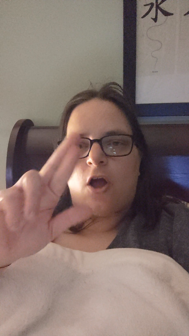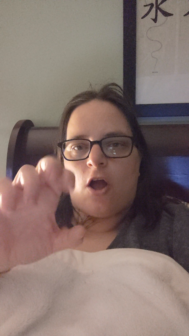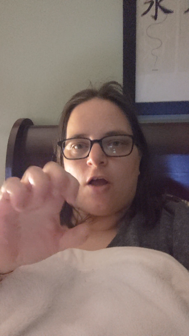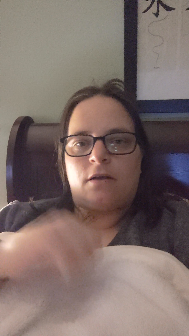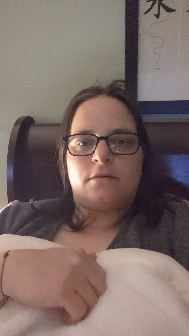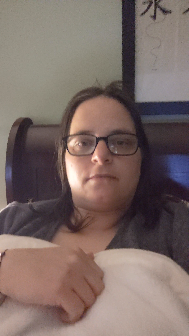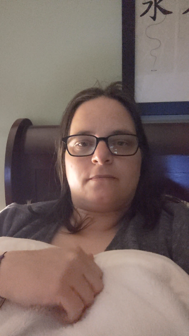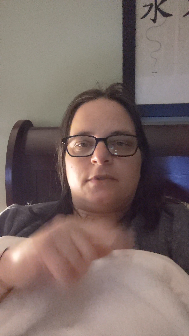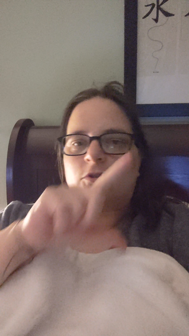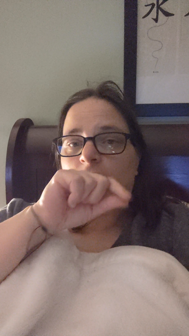chicken